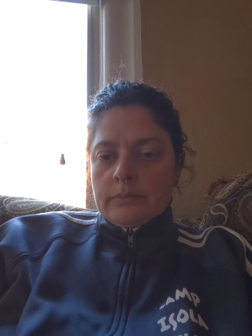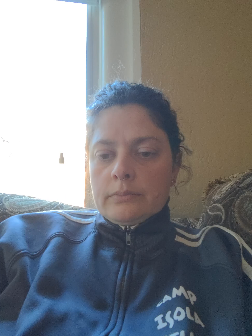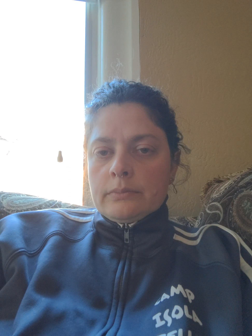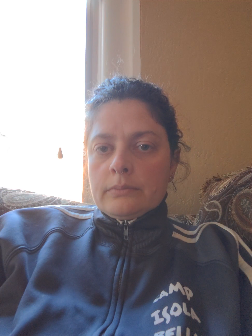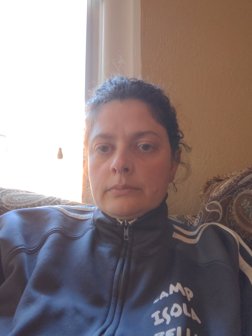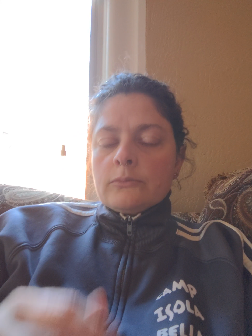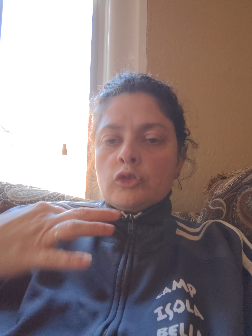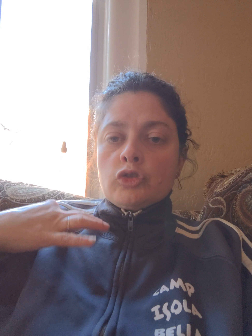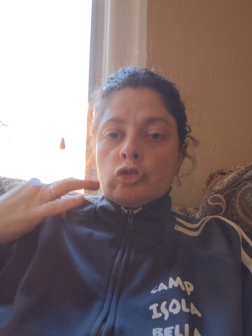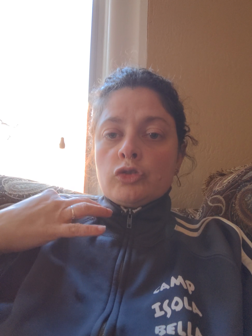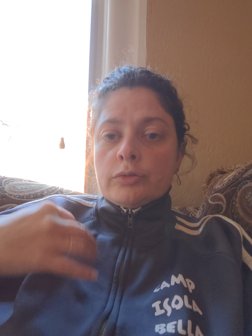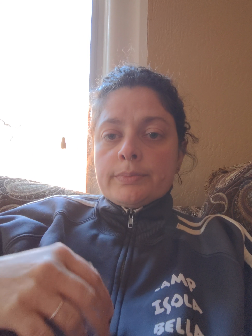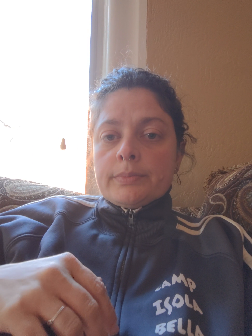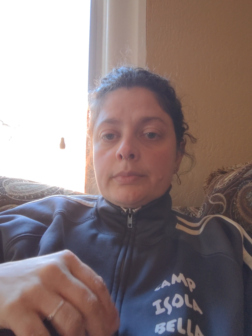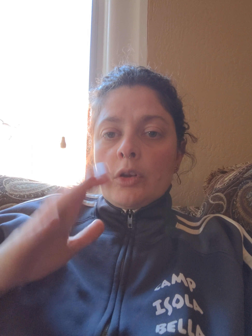shirt